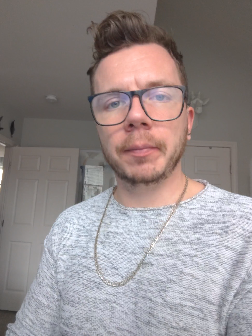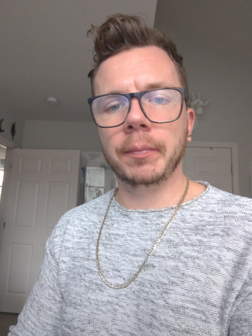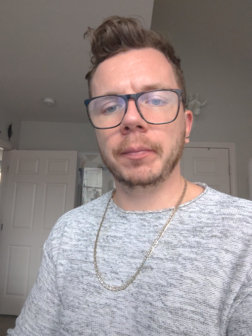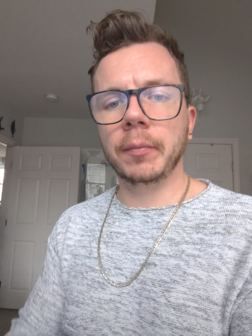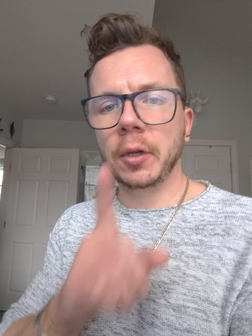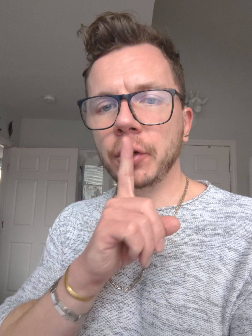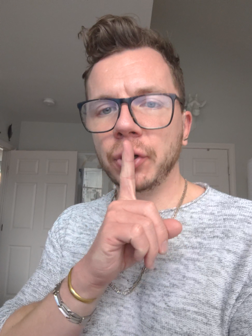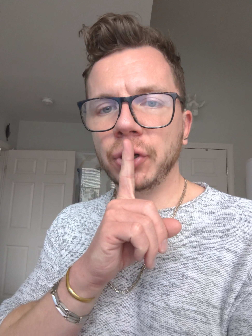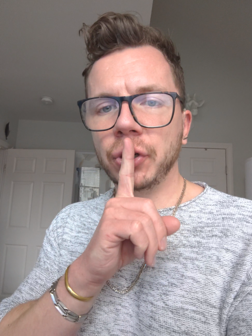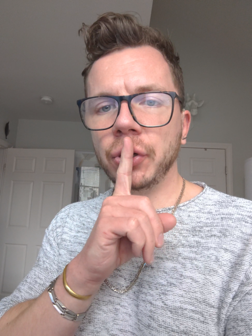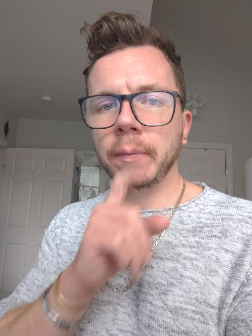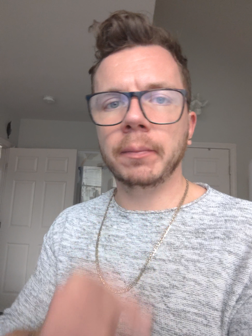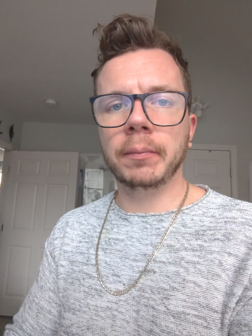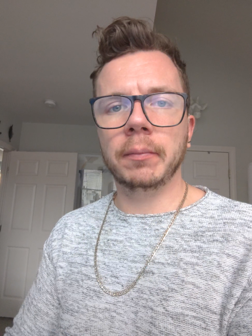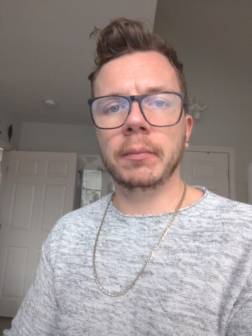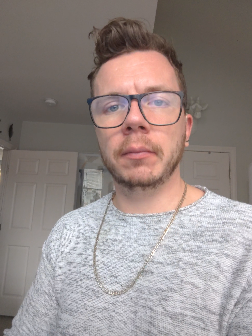shhh